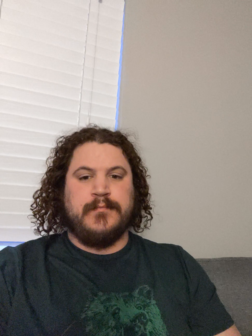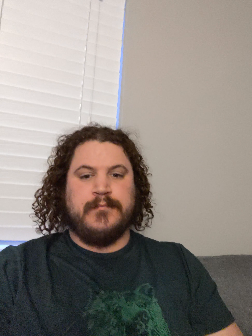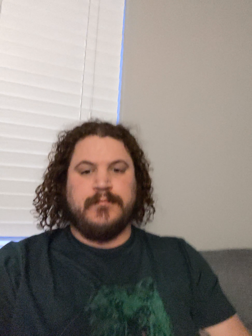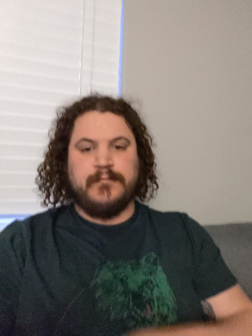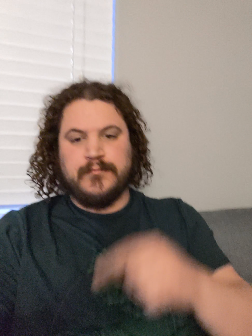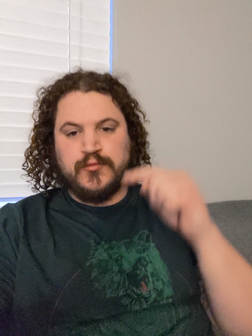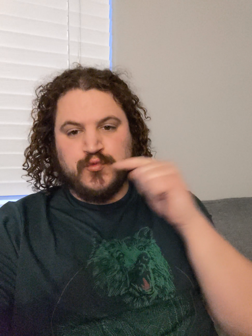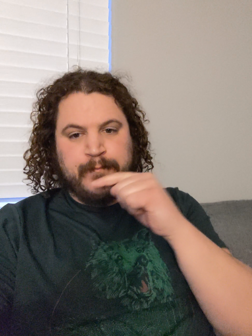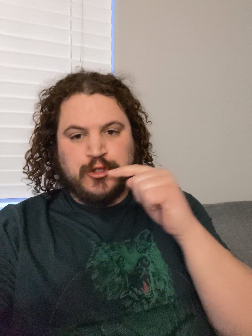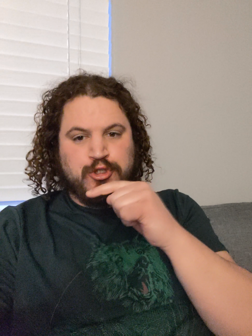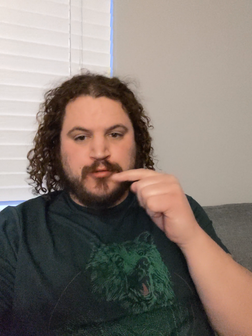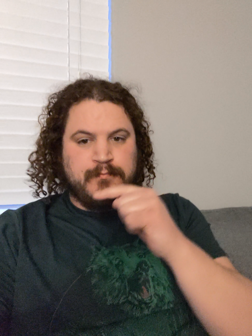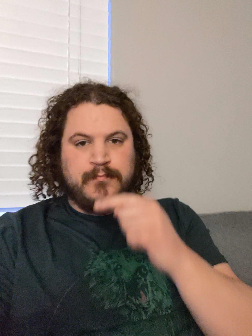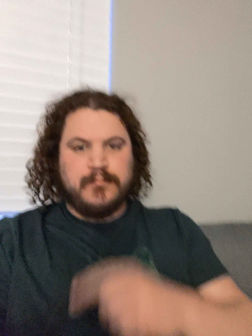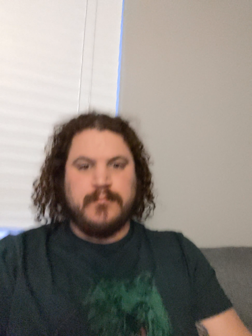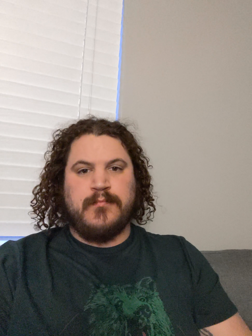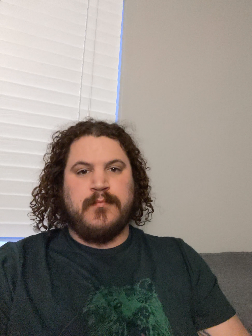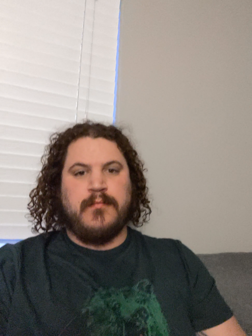toothbrush